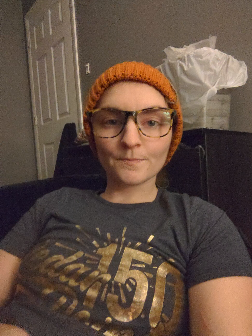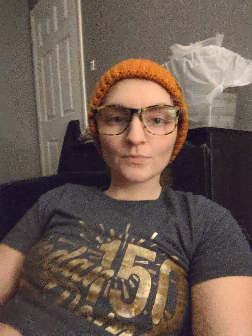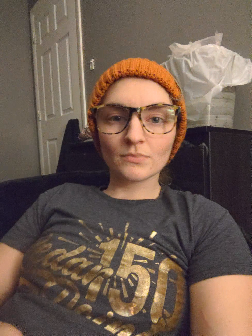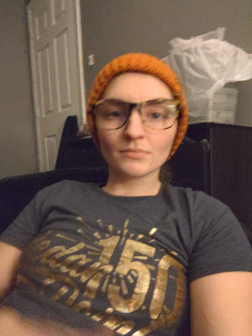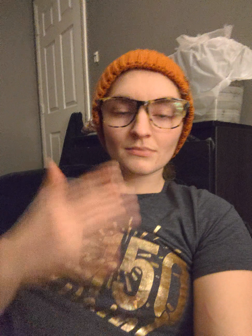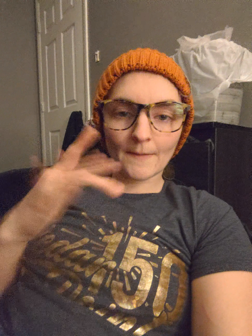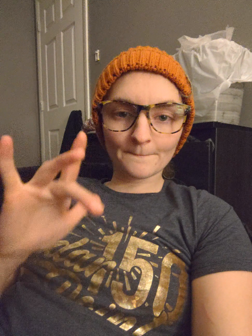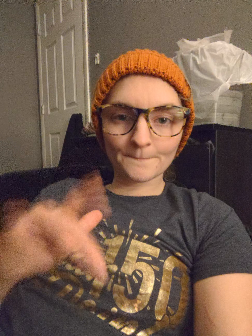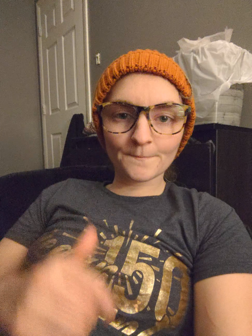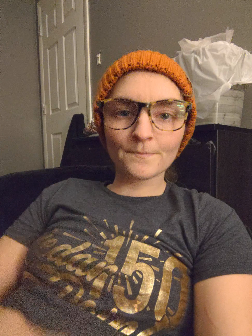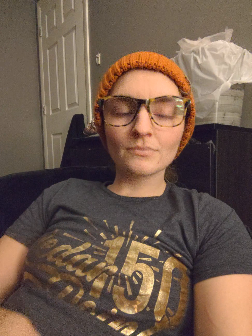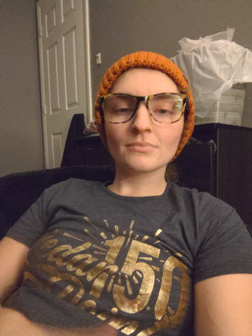empty